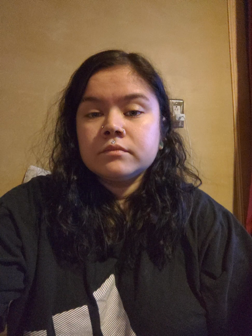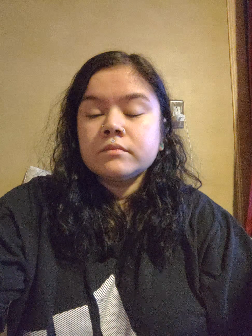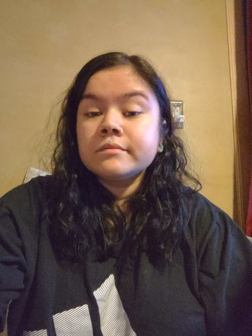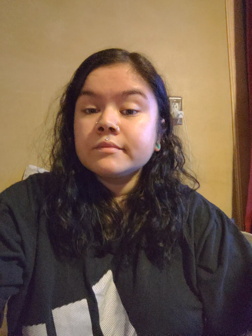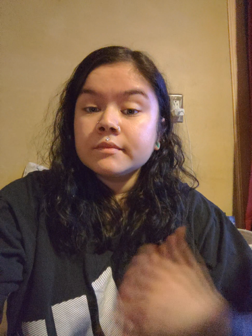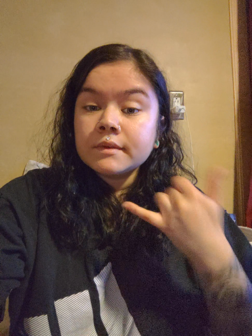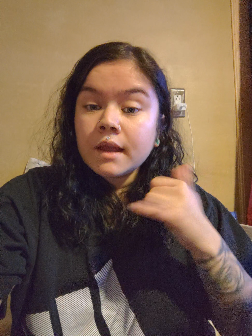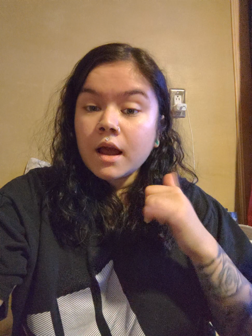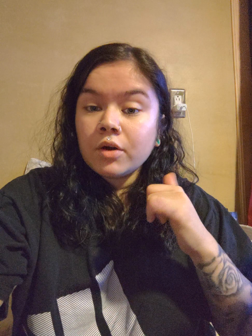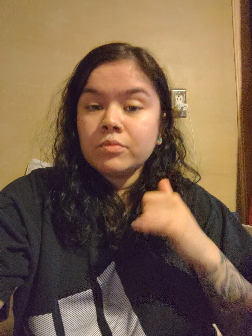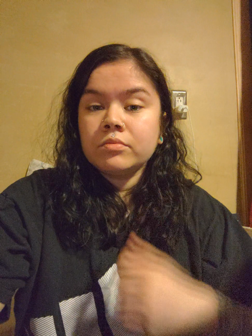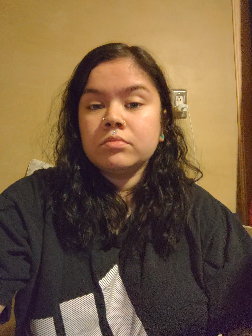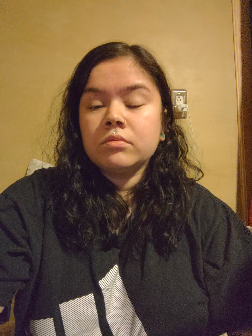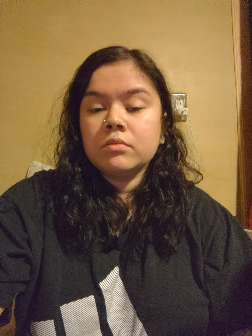yellow